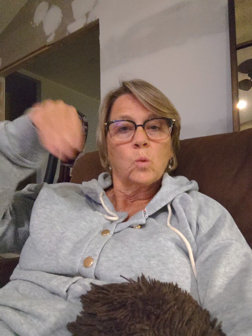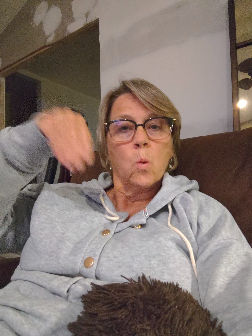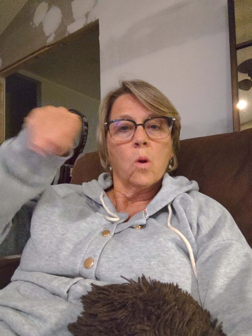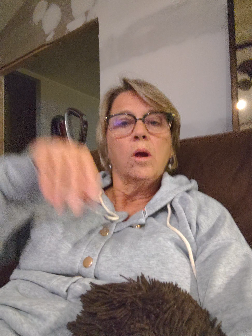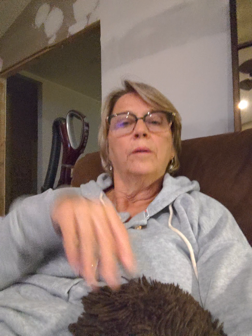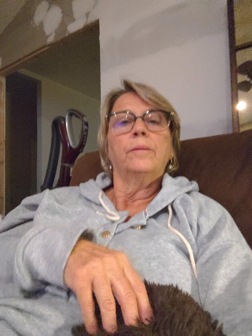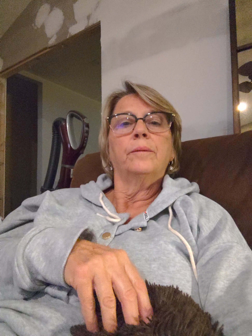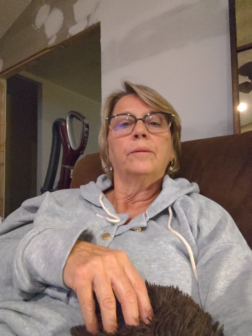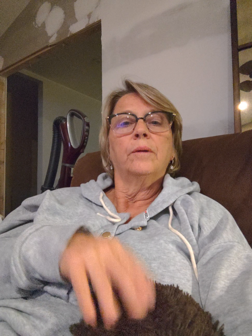store